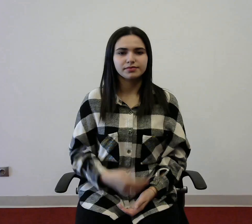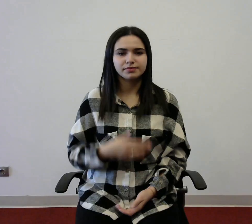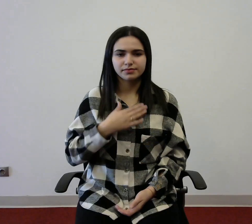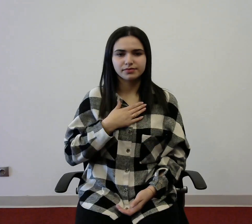mən